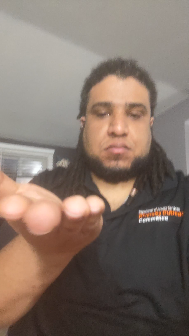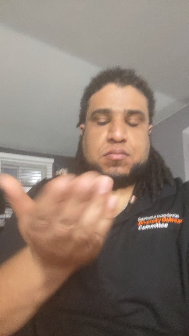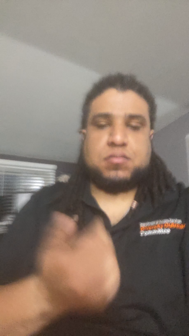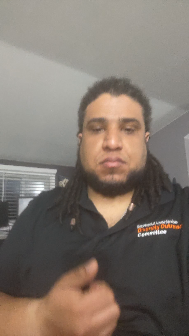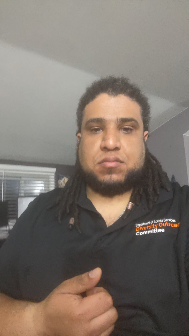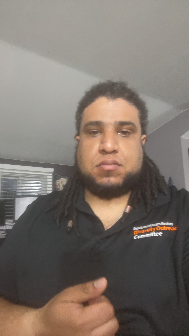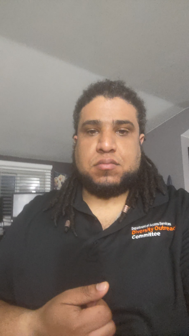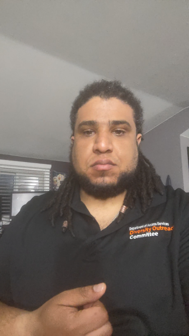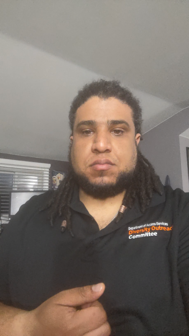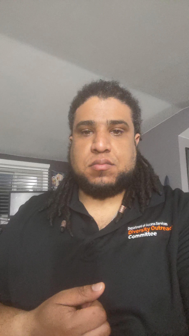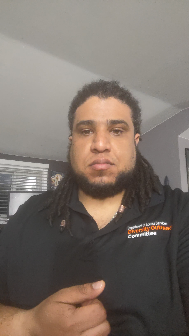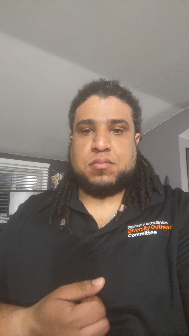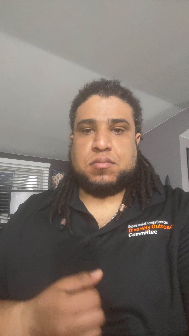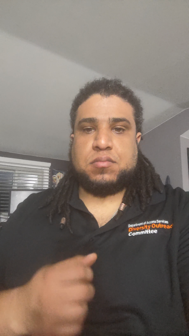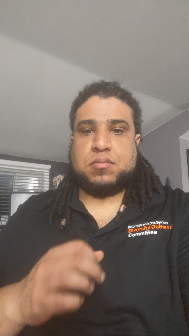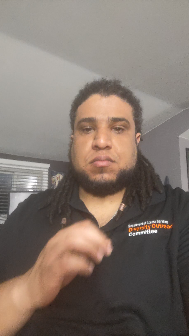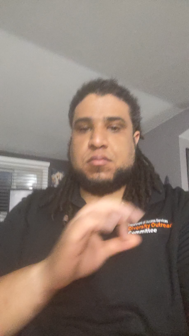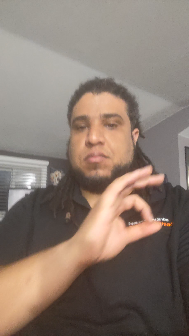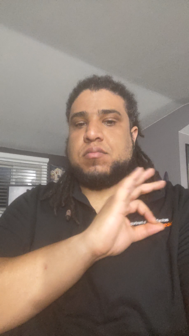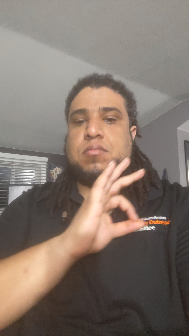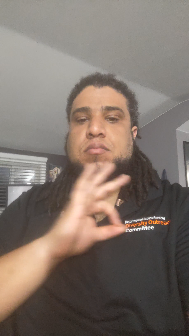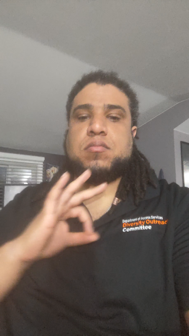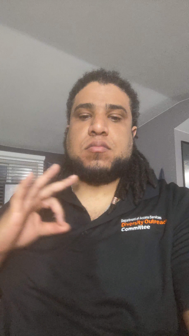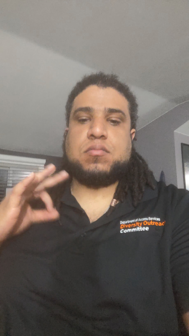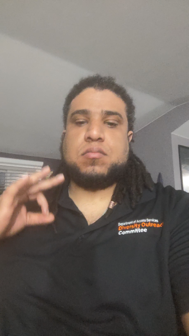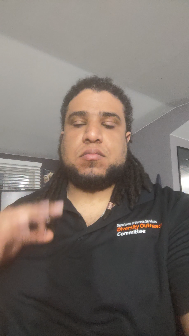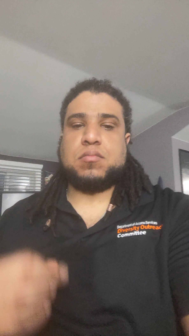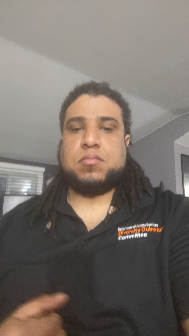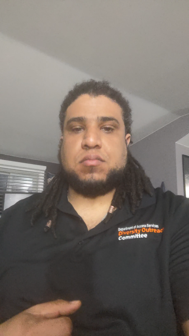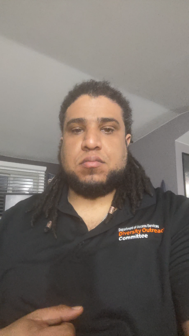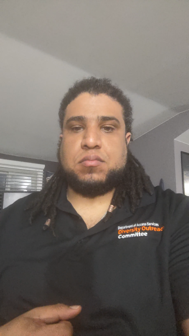beads